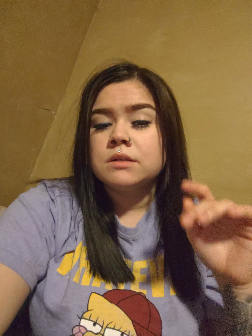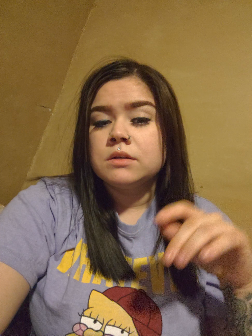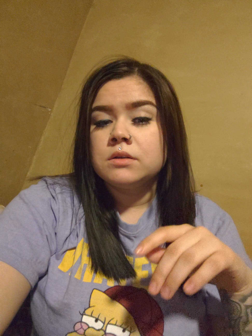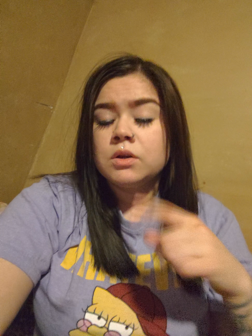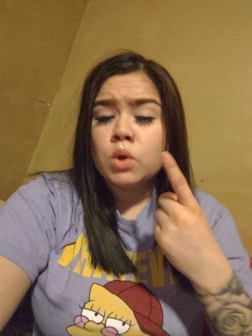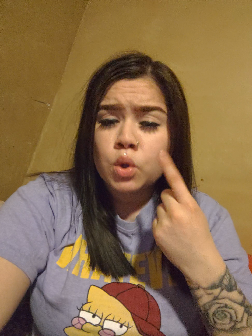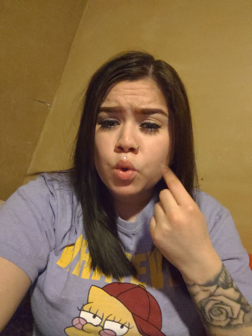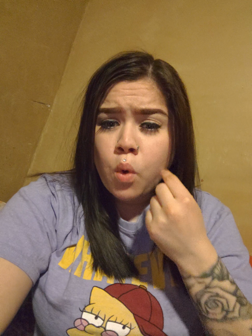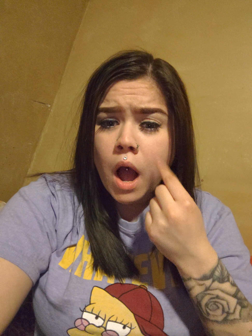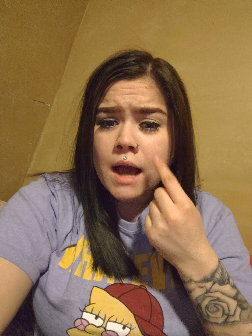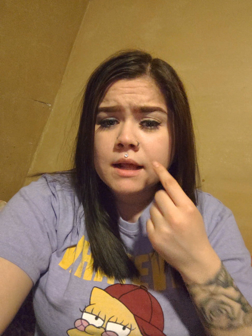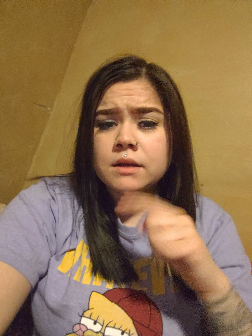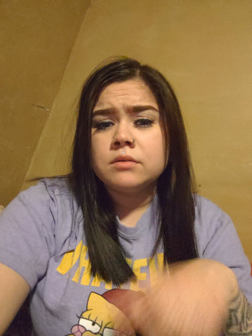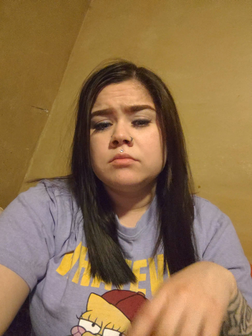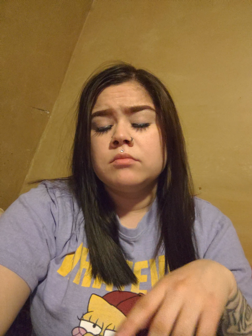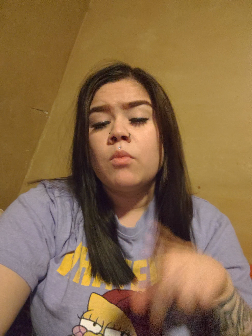cry